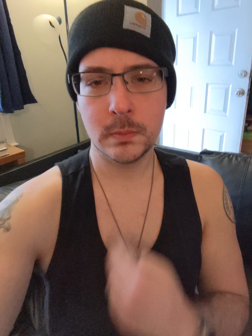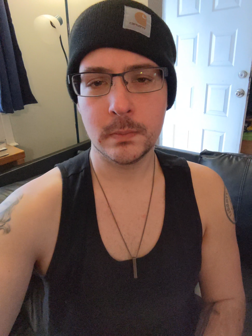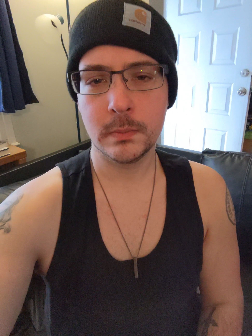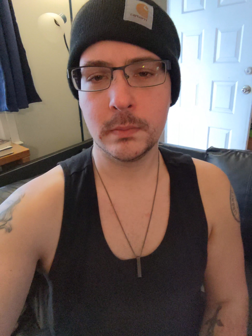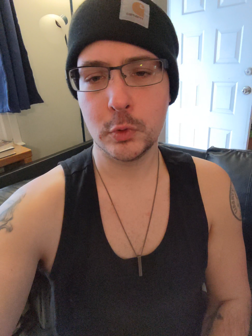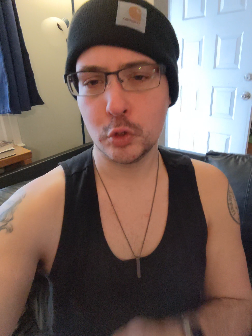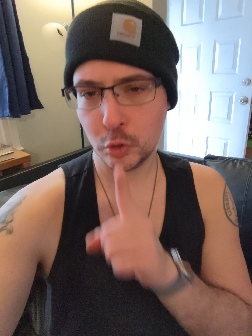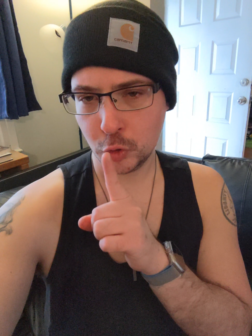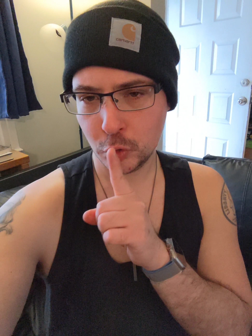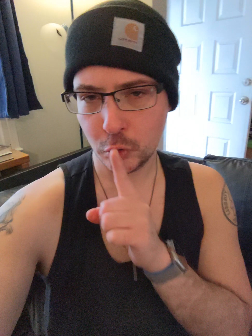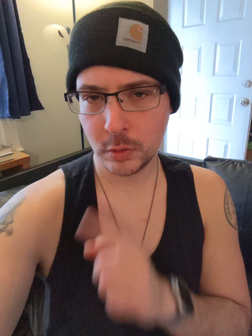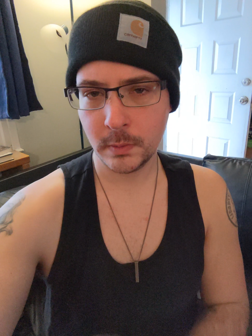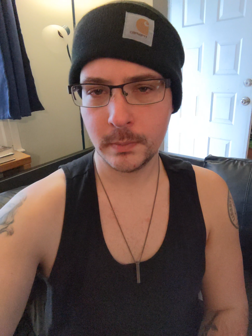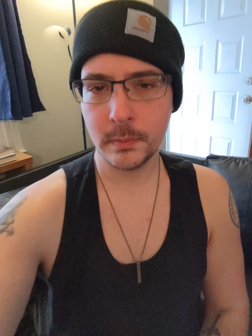shhh